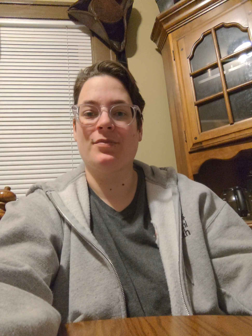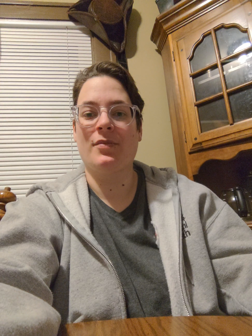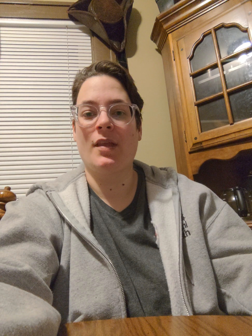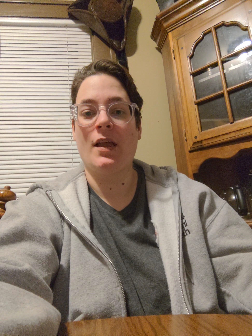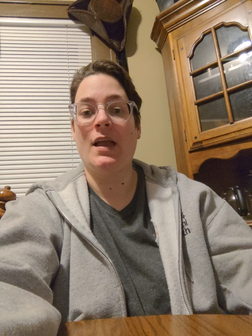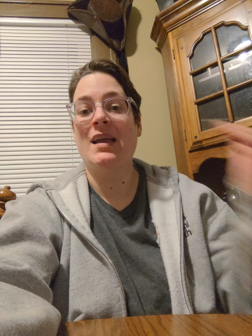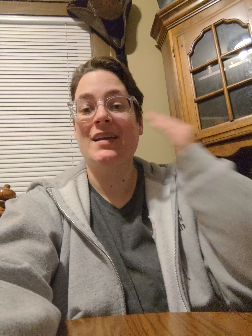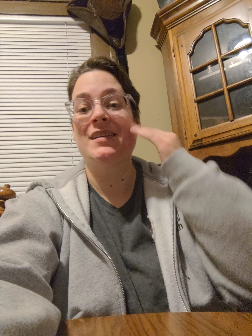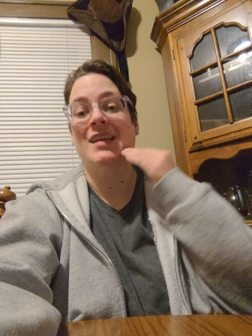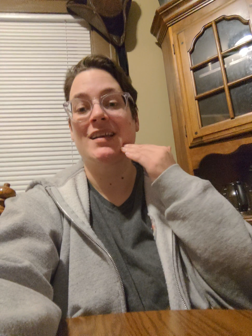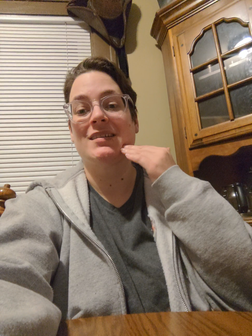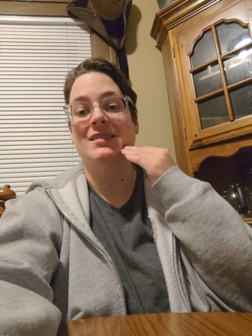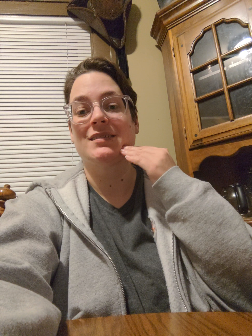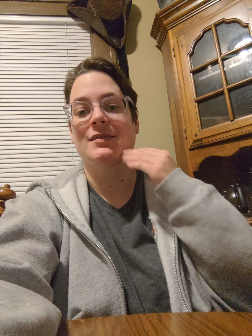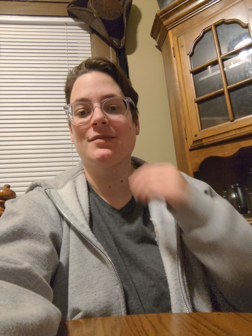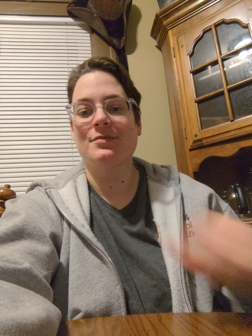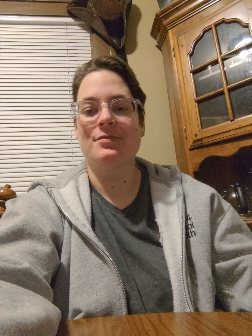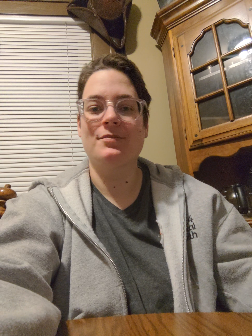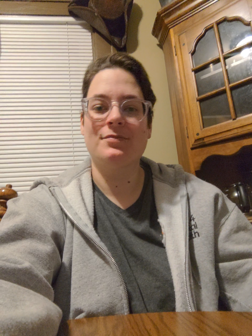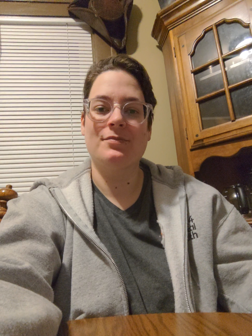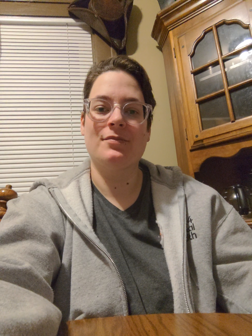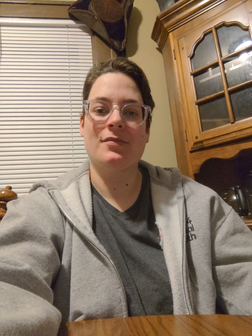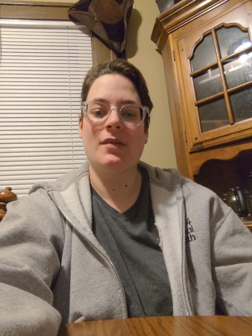head